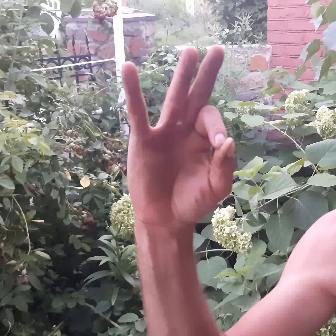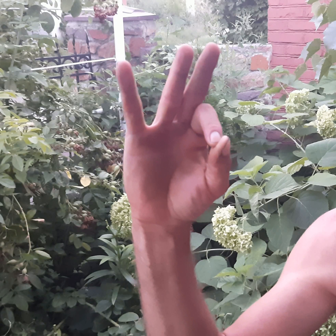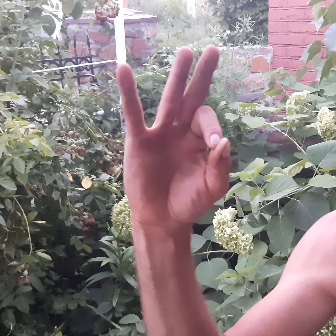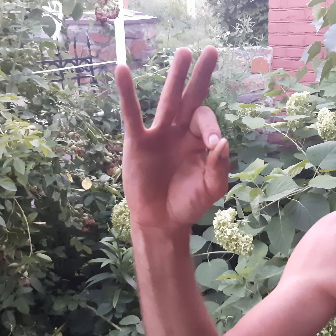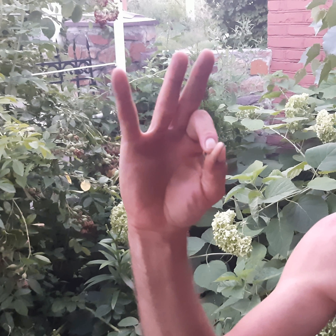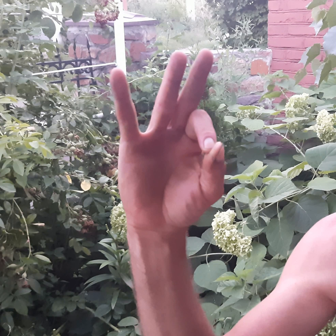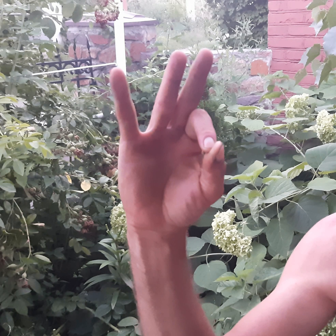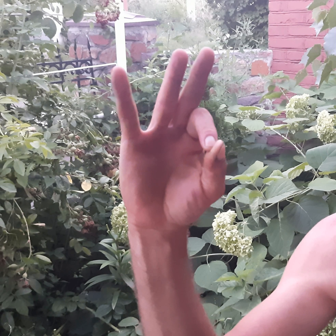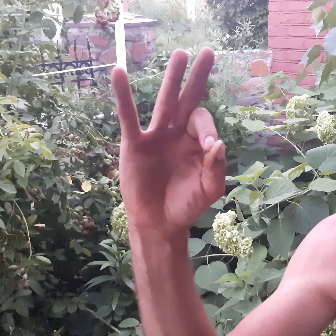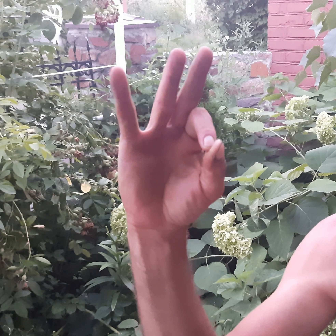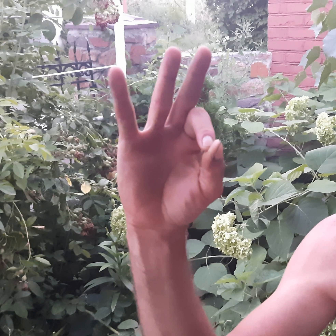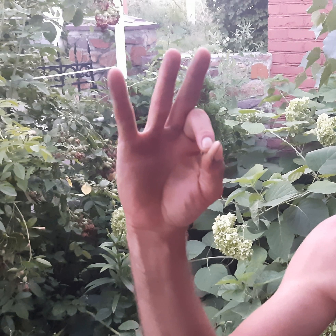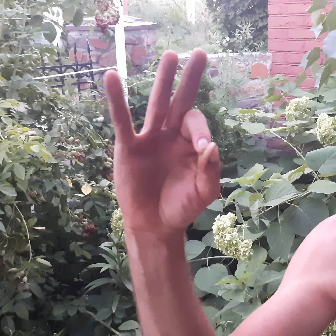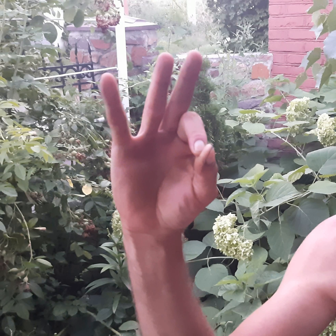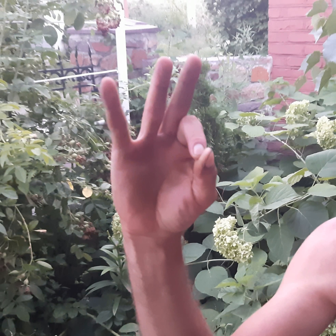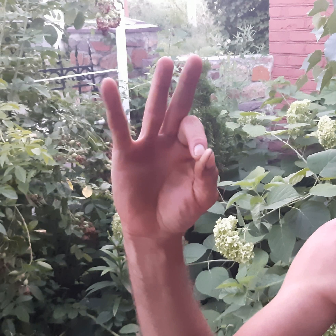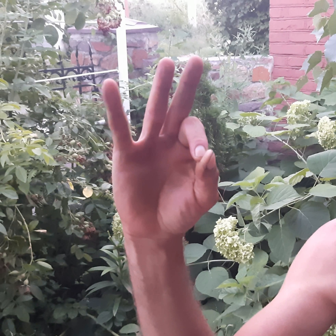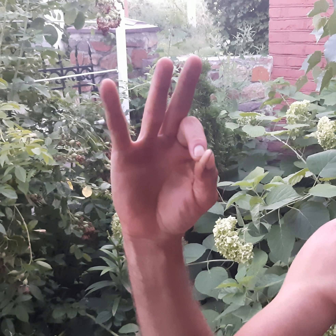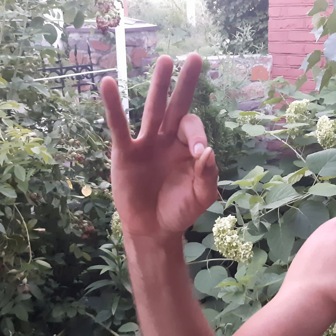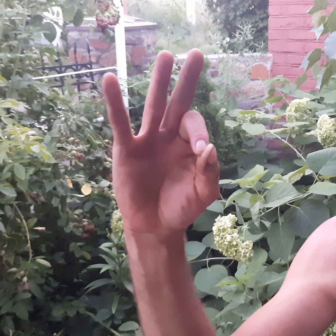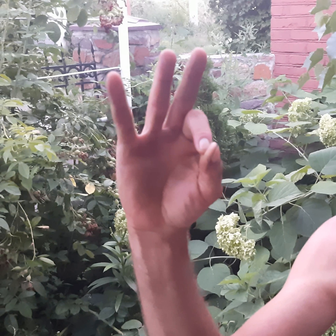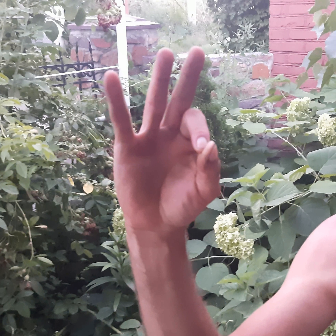О